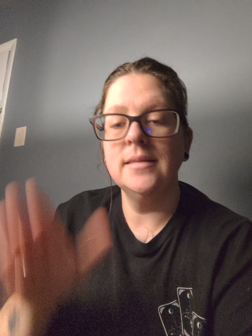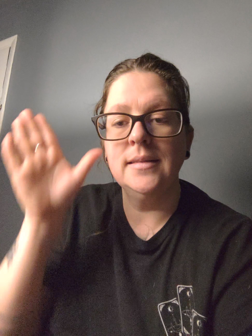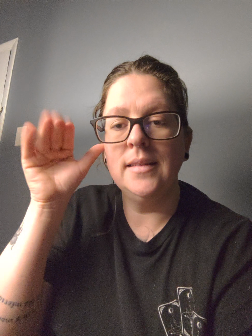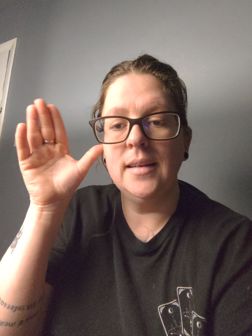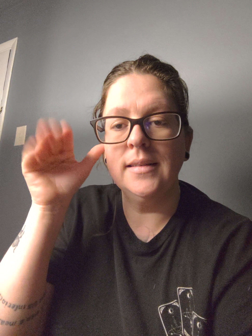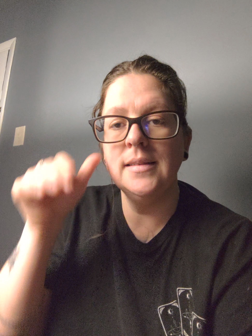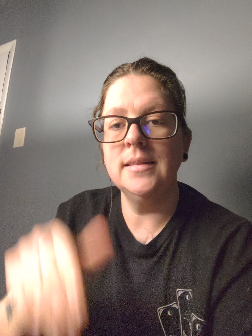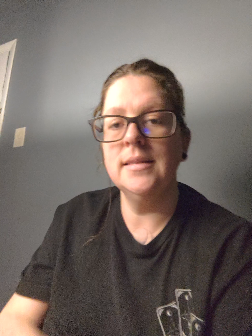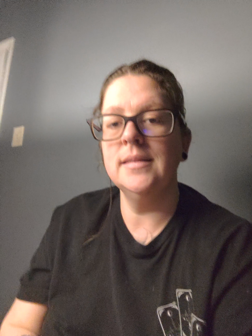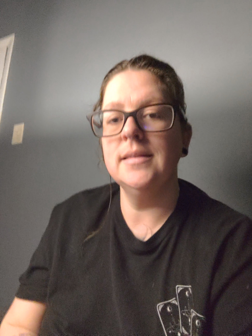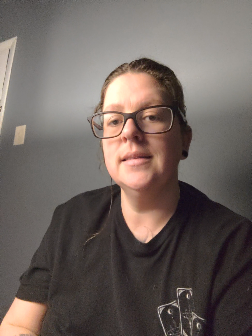donkey